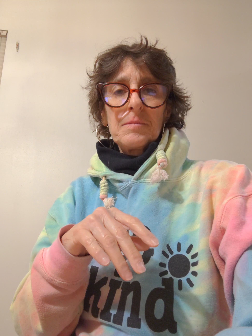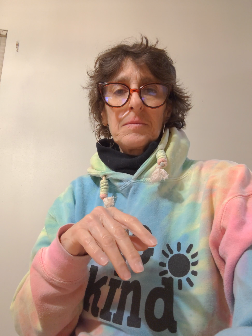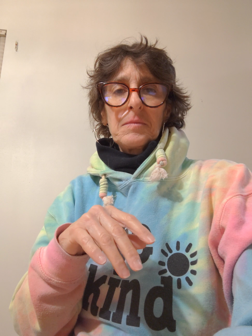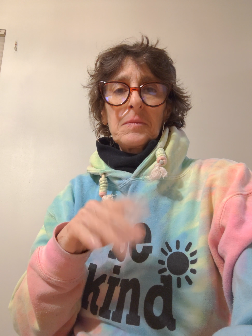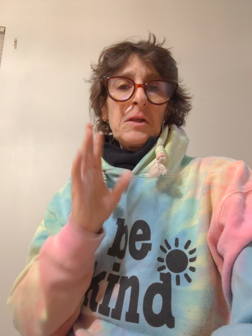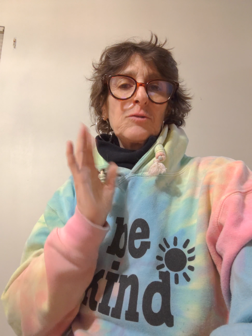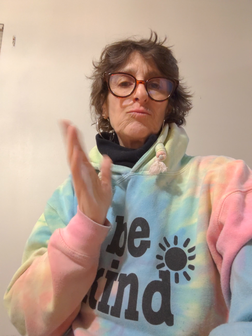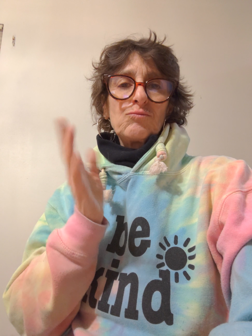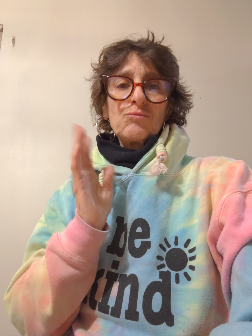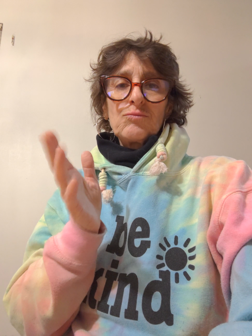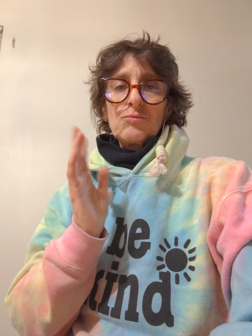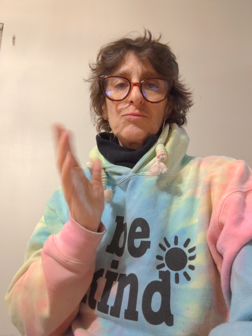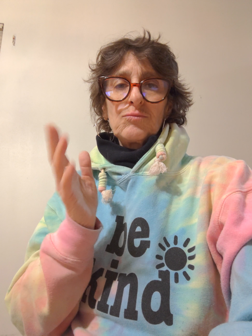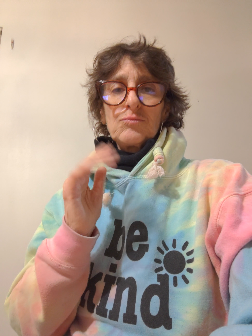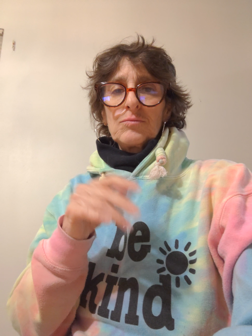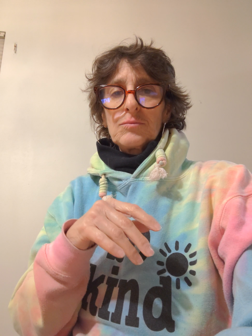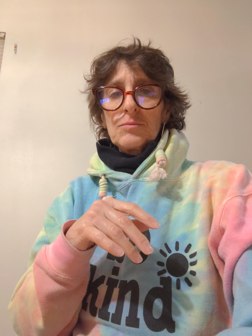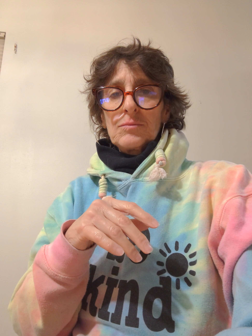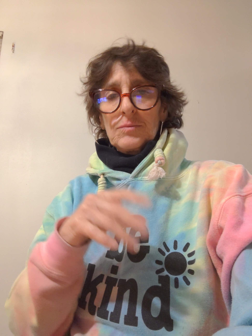talk